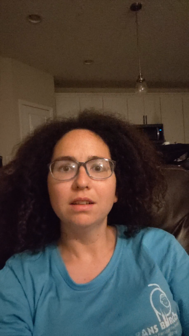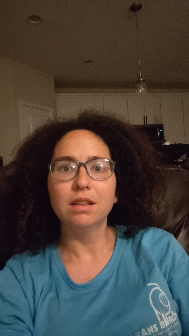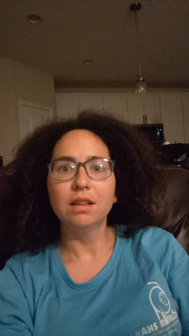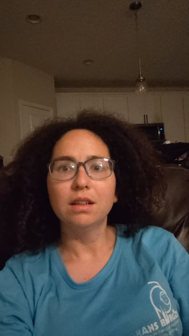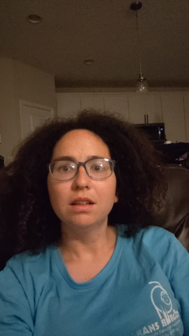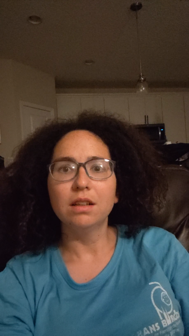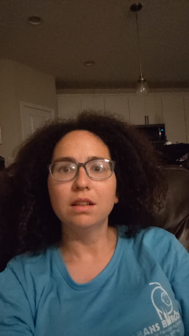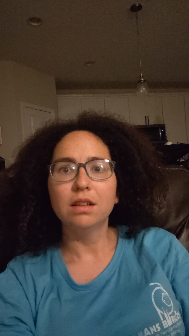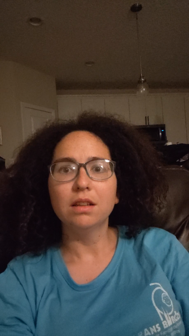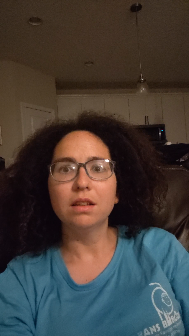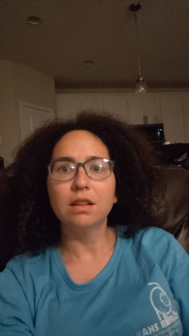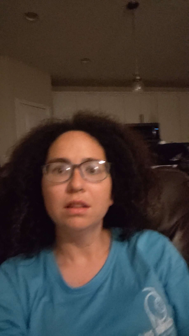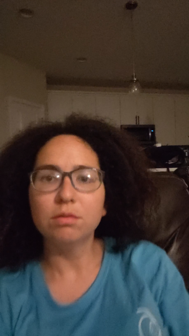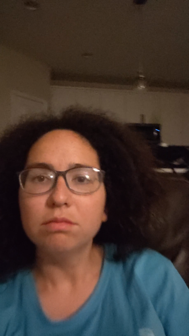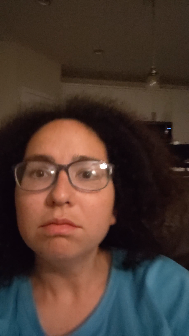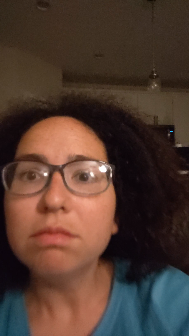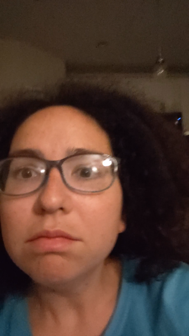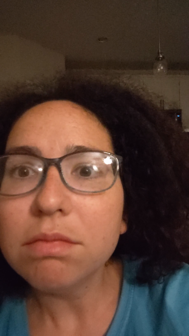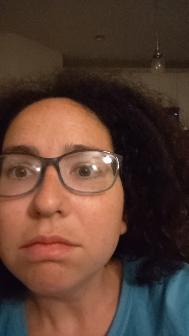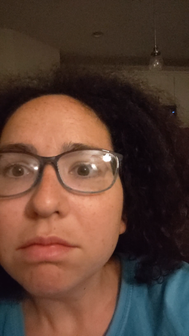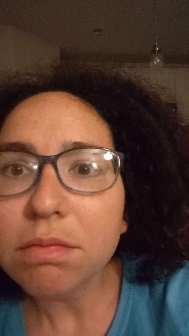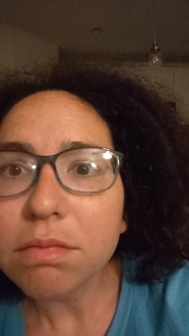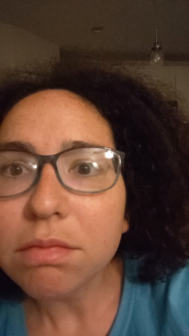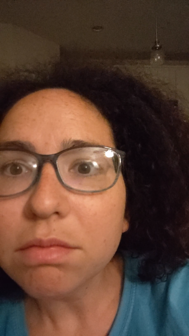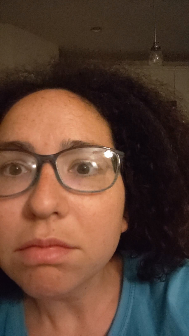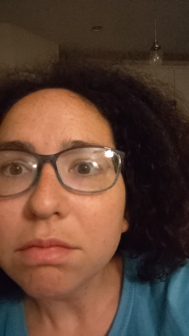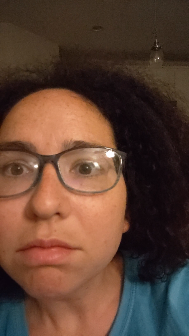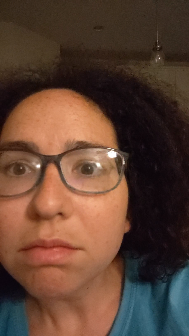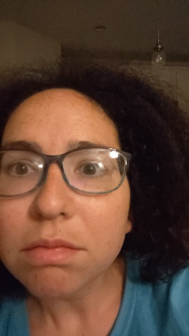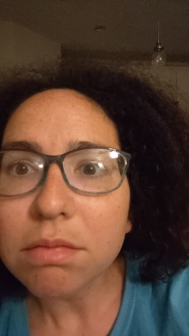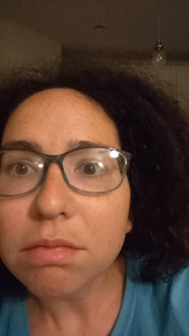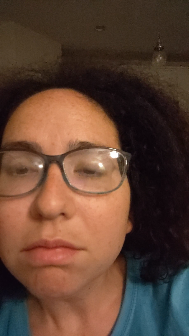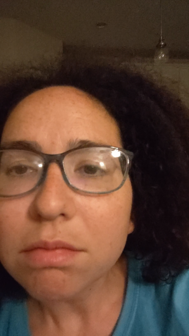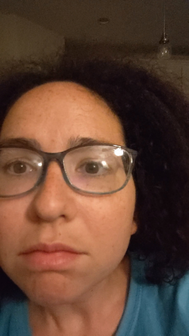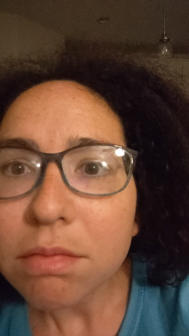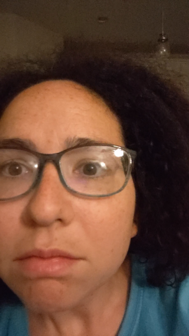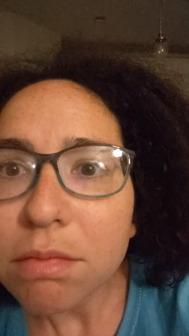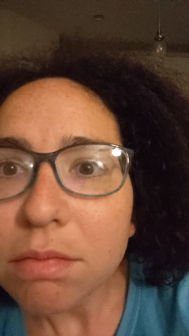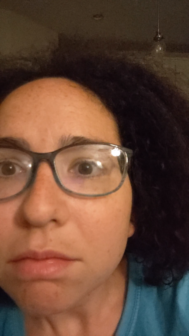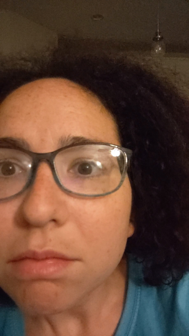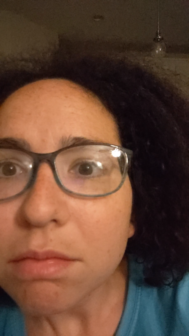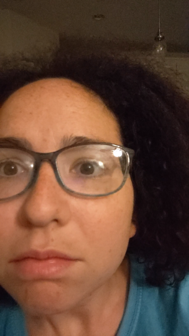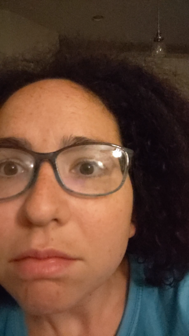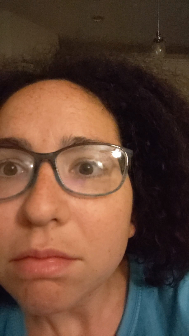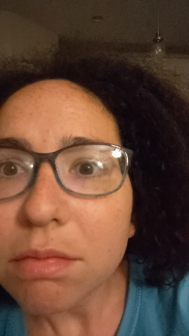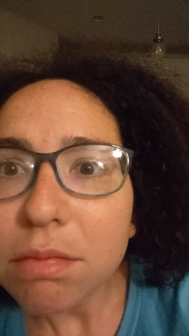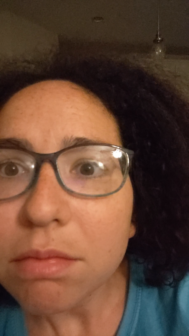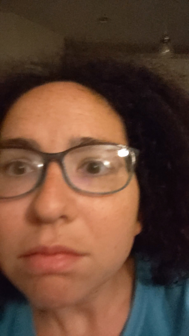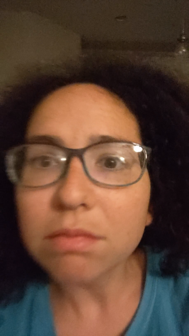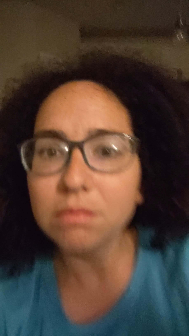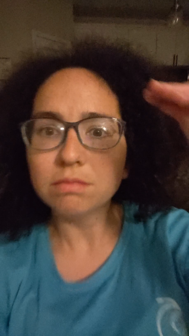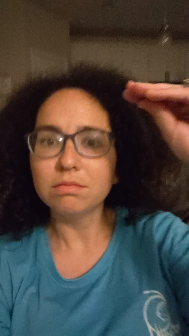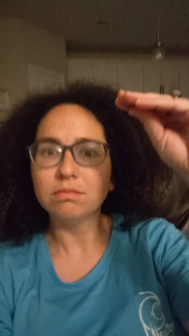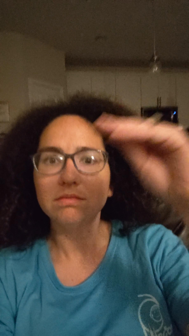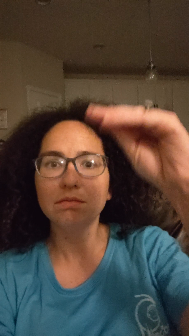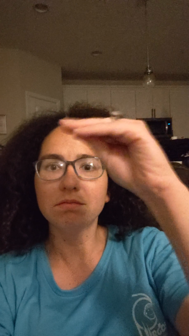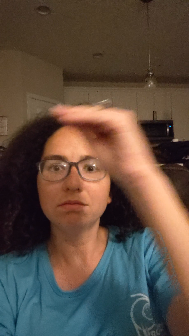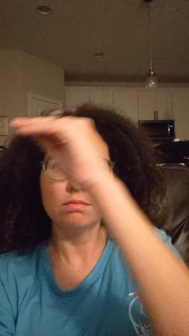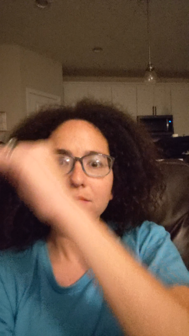dinosaur